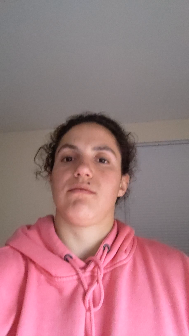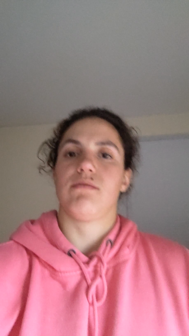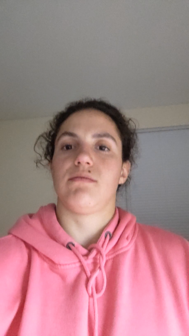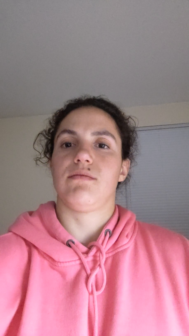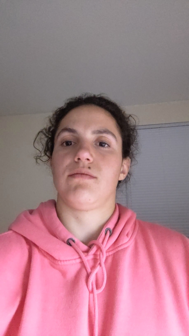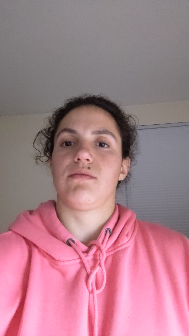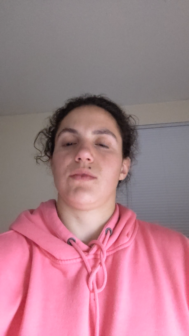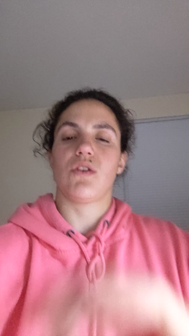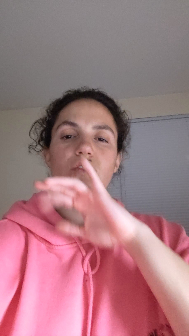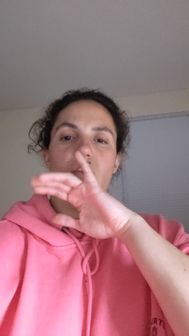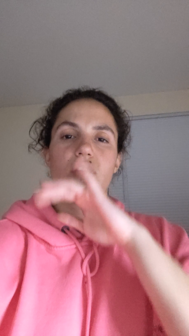naughty